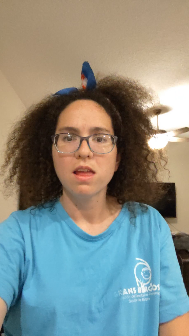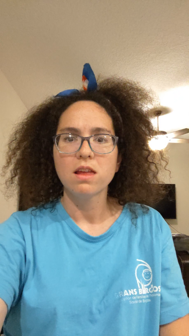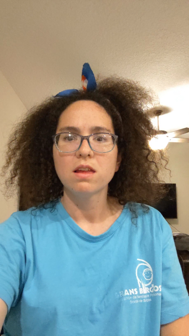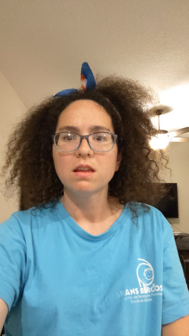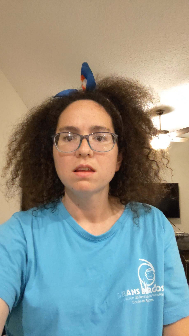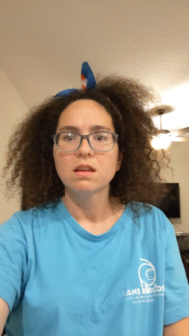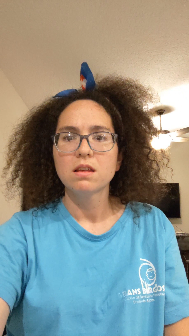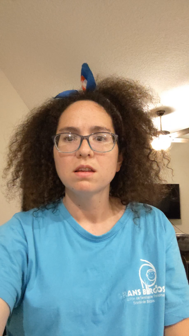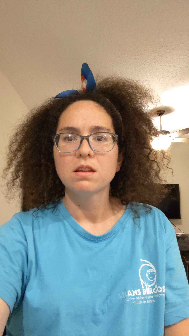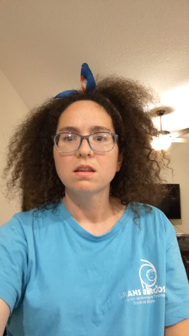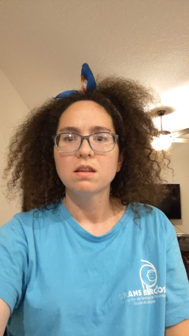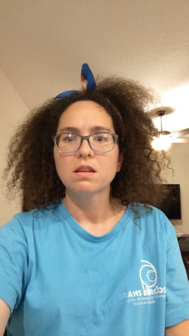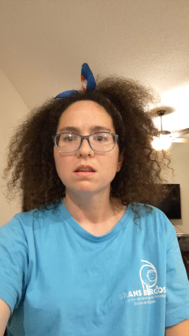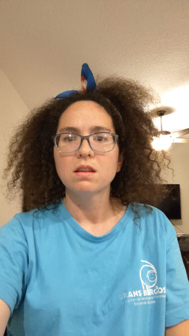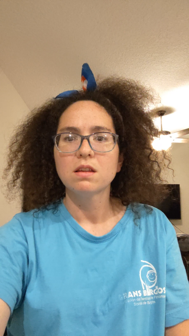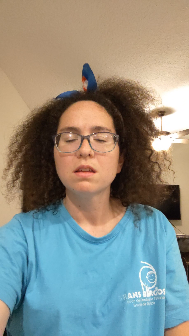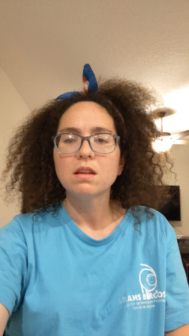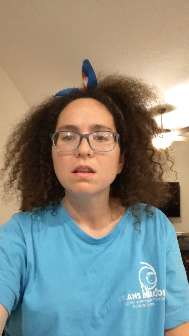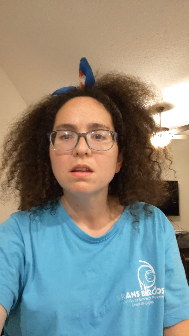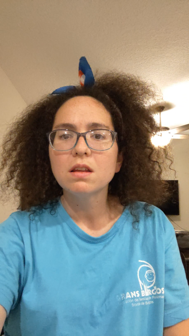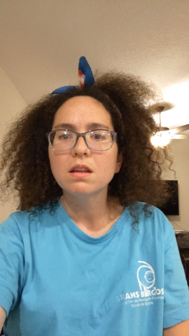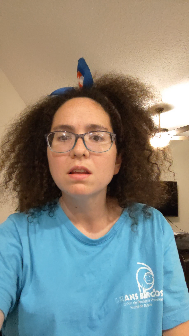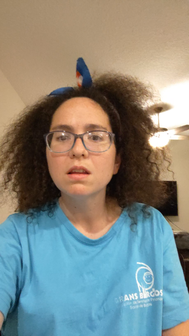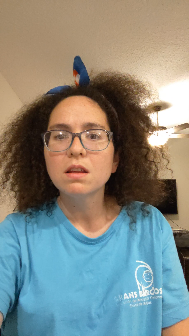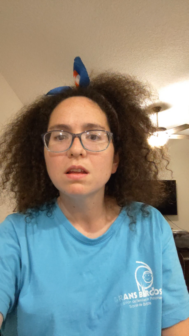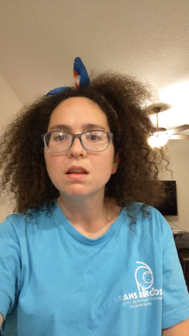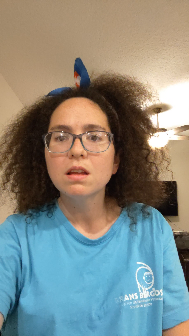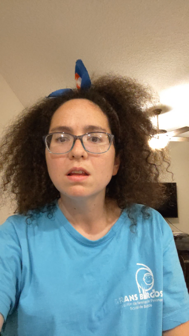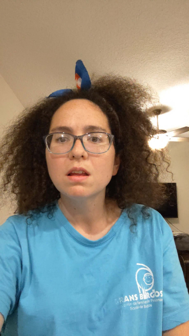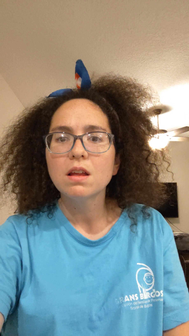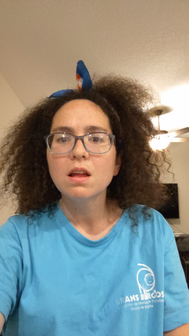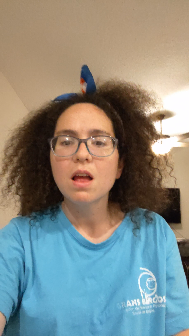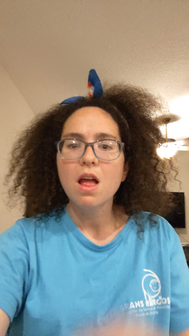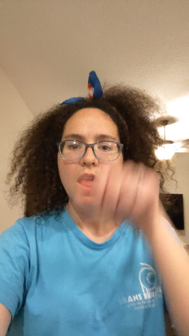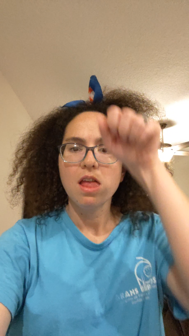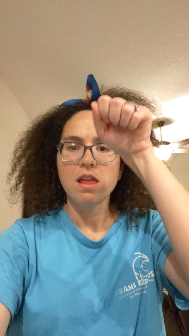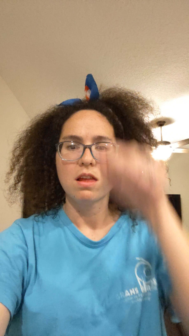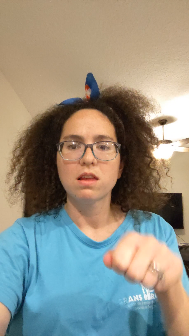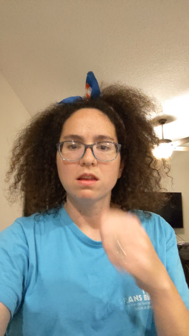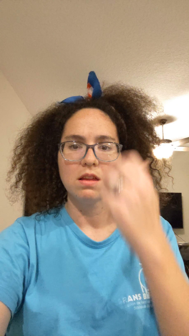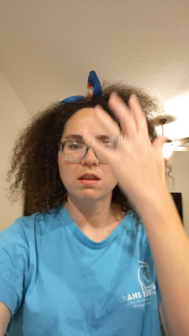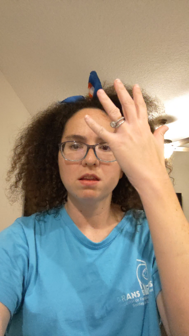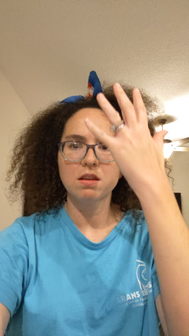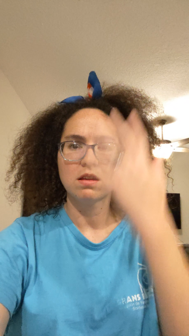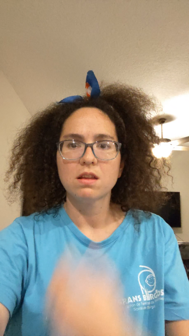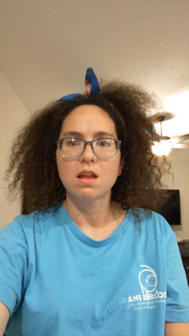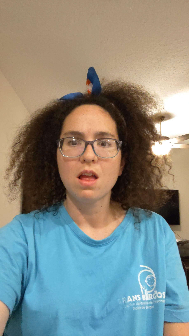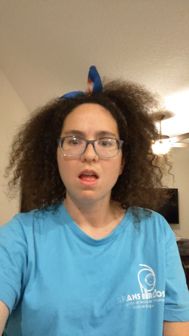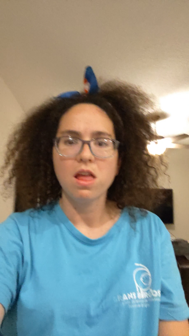gloves